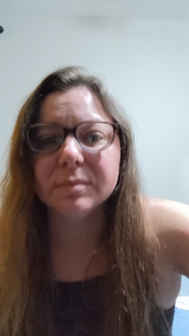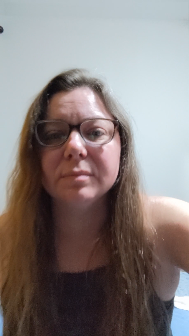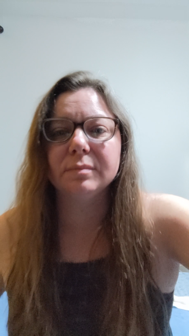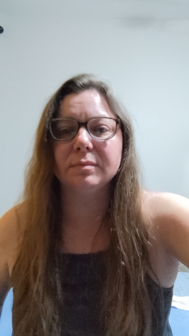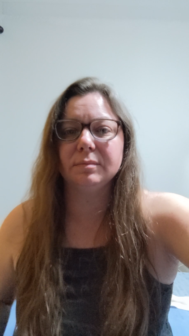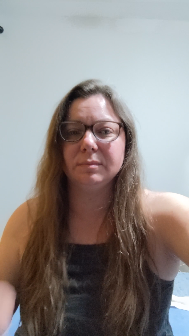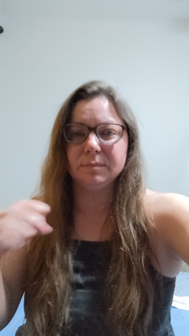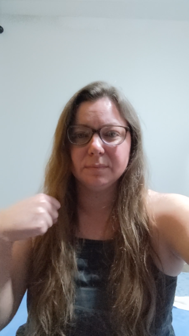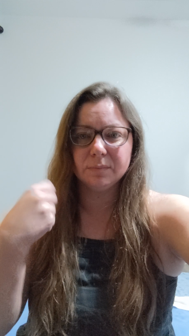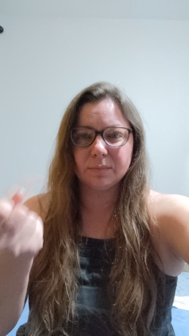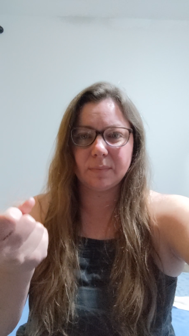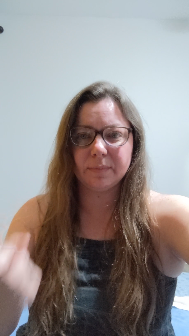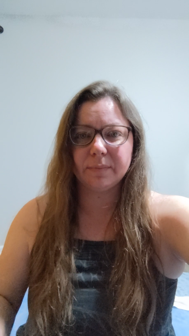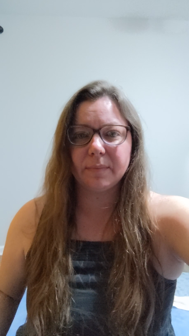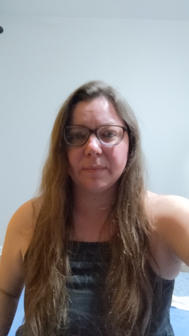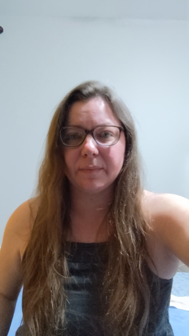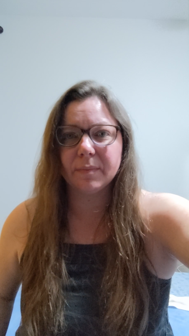drive